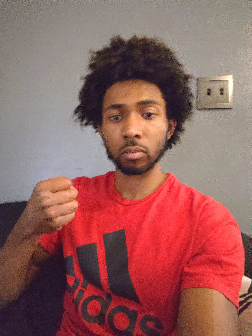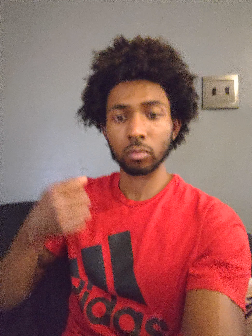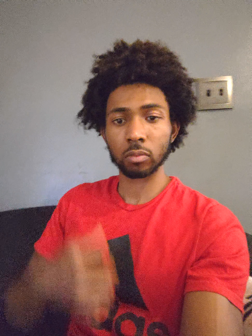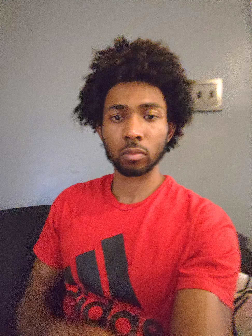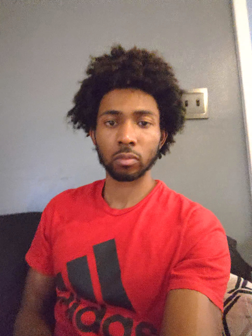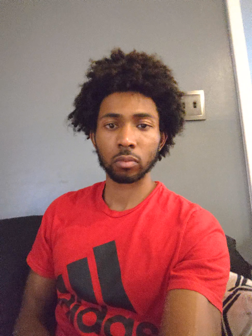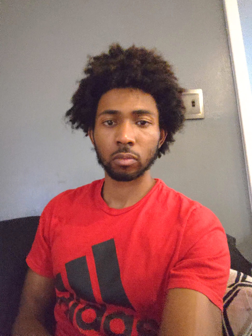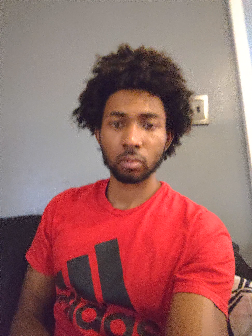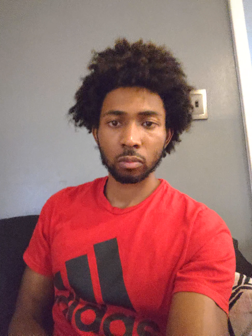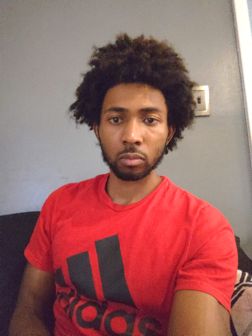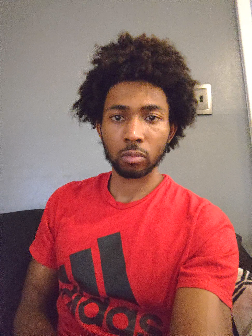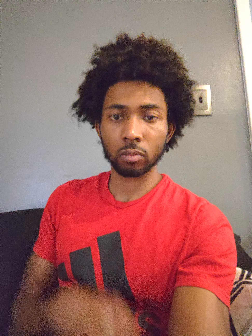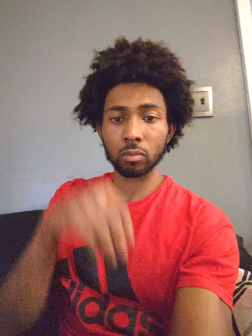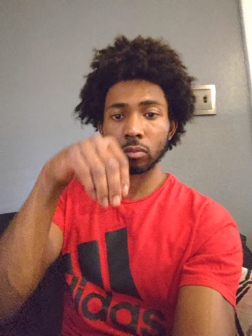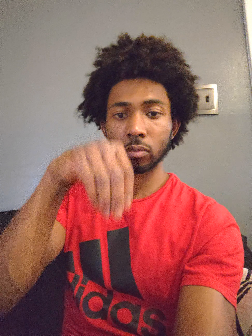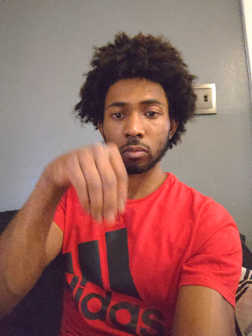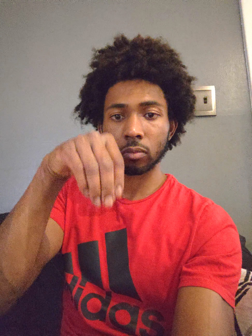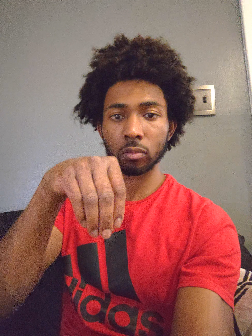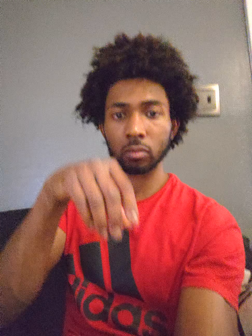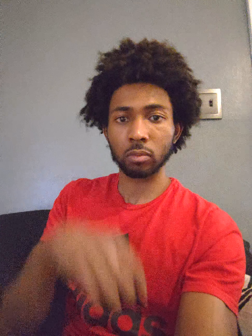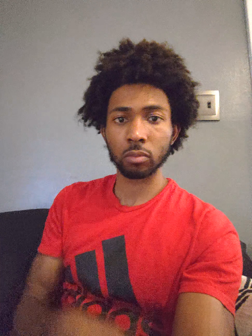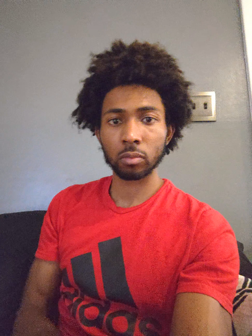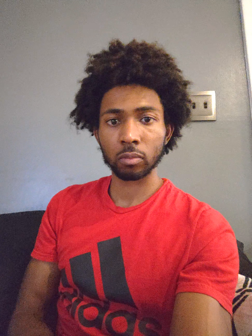inside